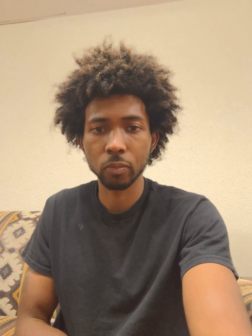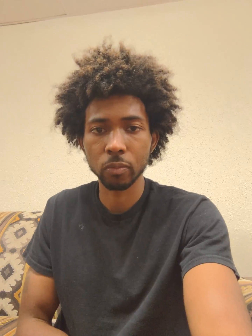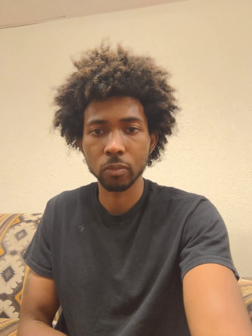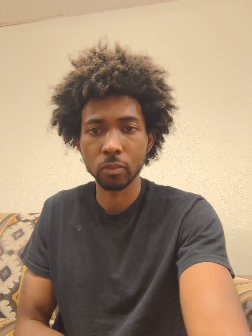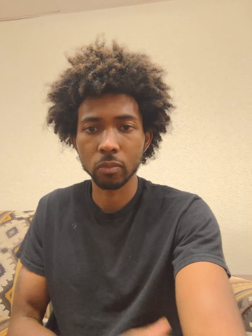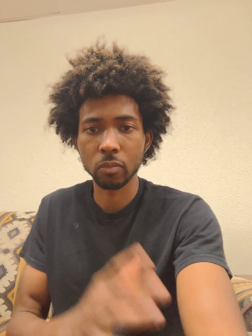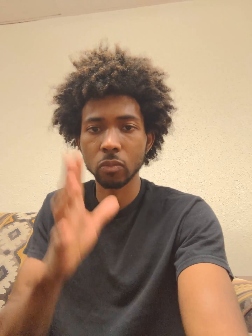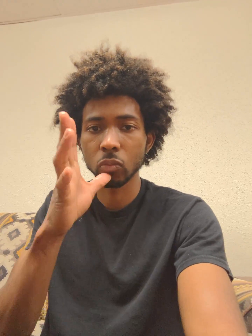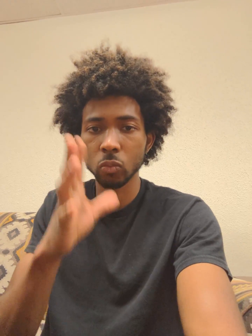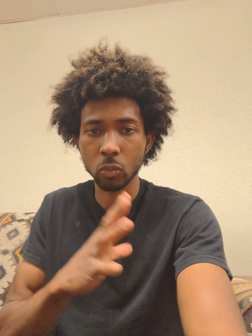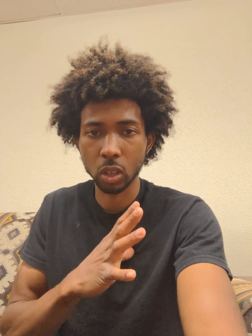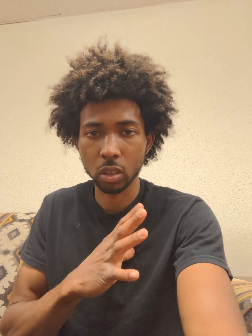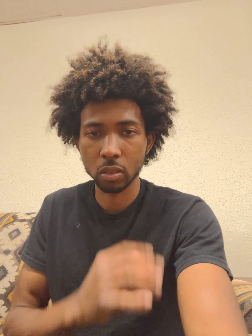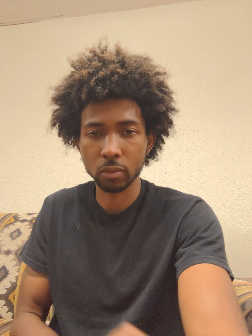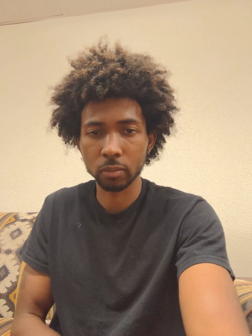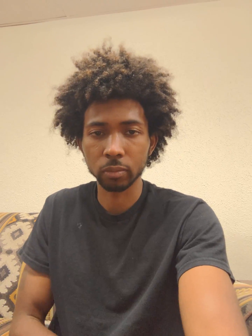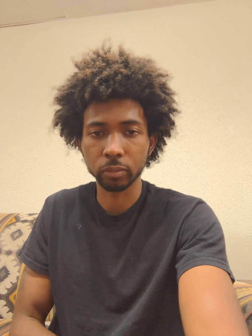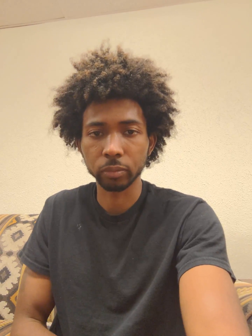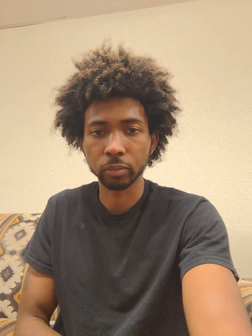lady